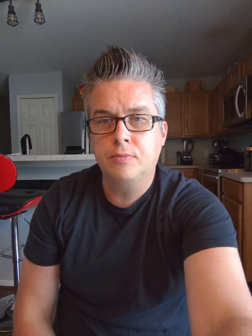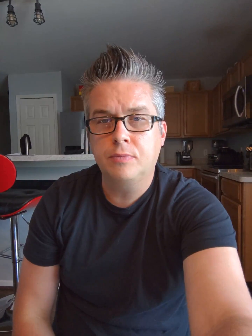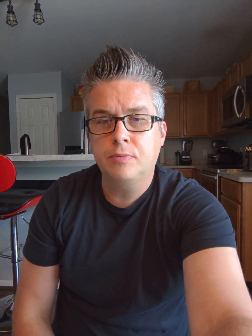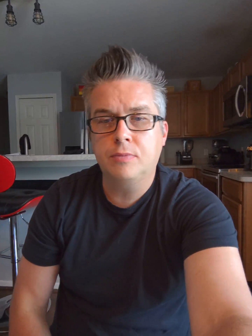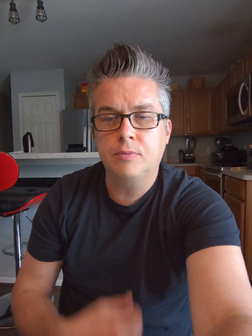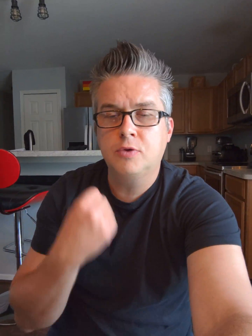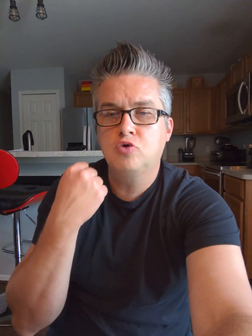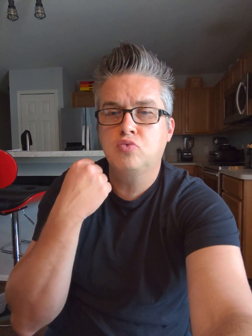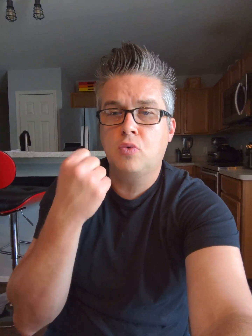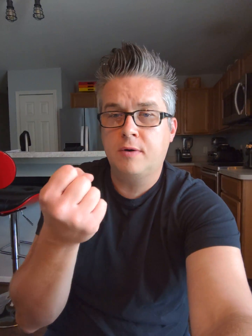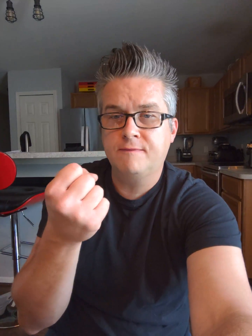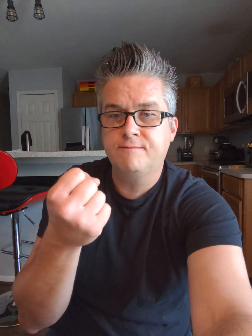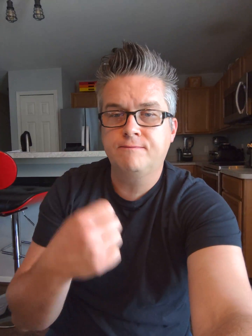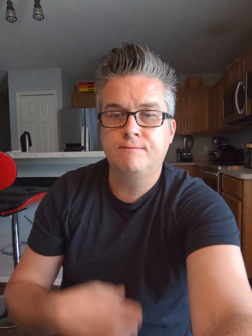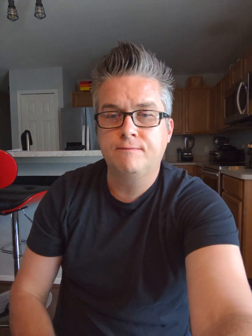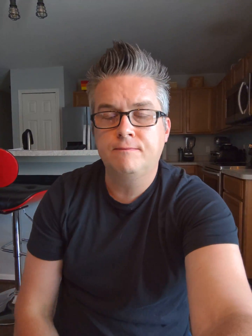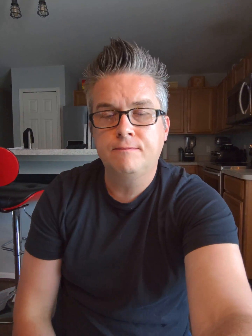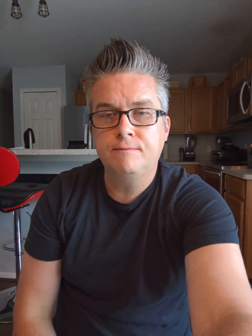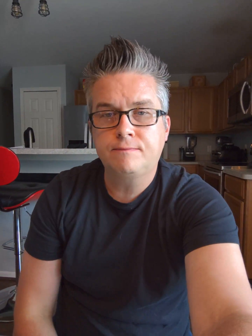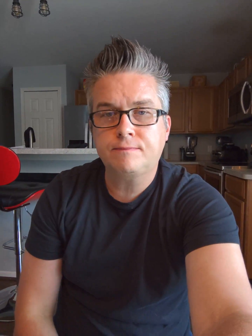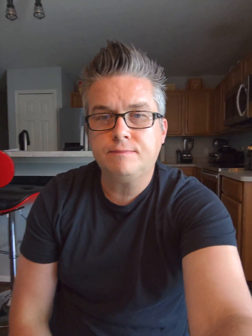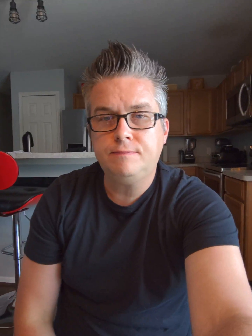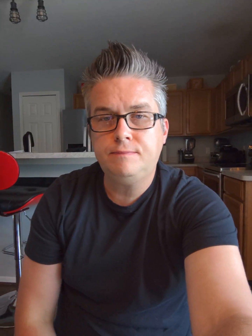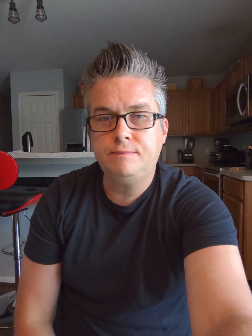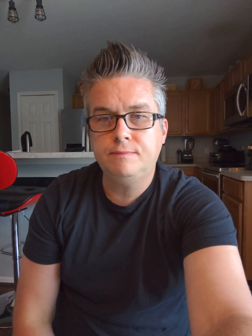drive